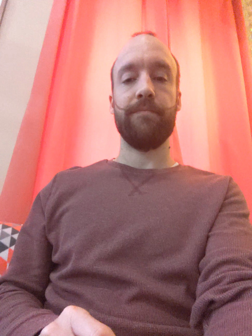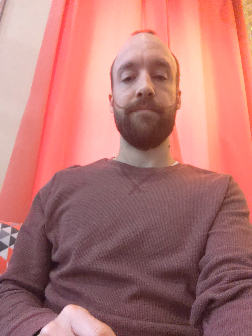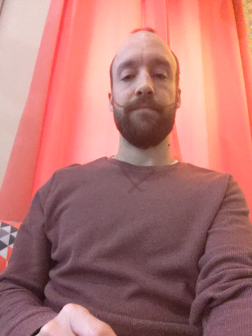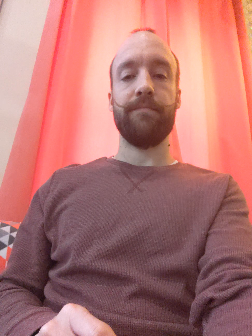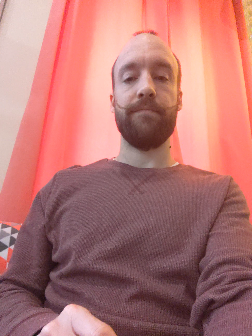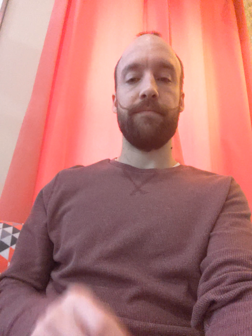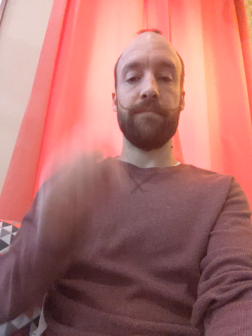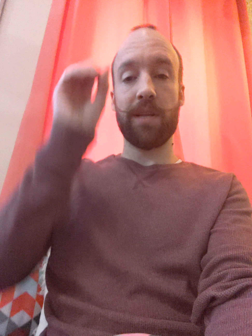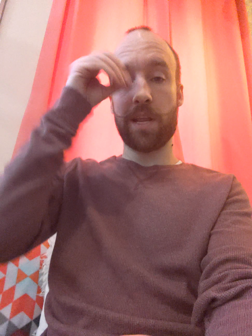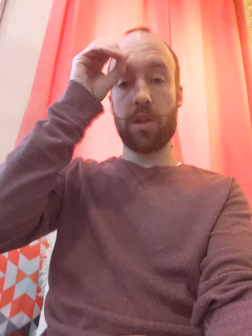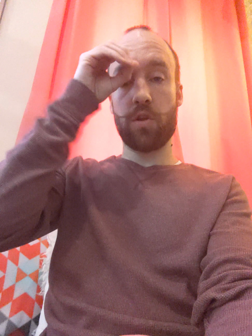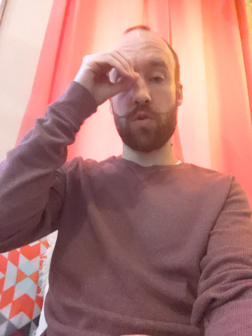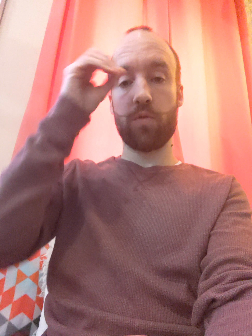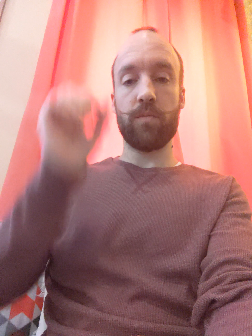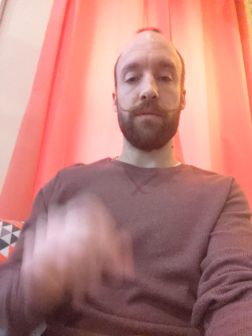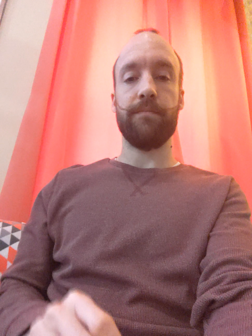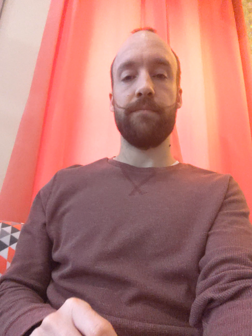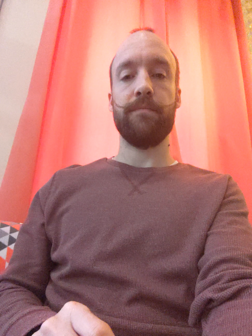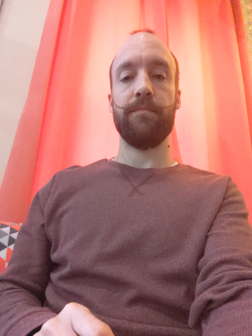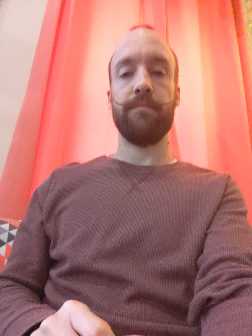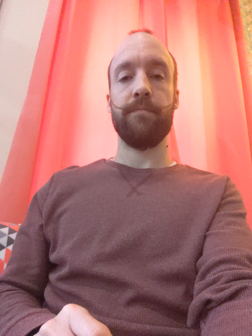owl